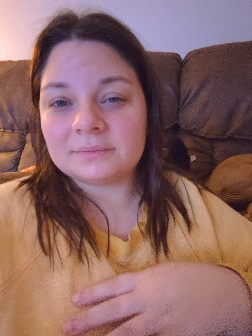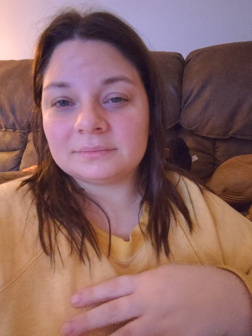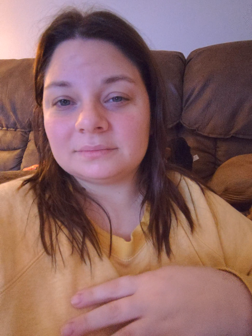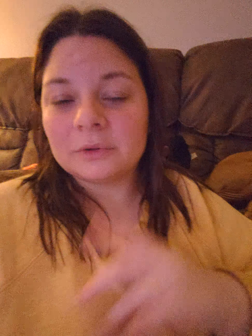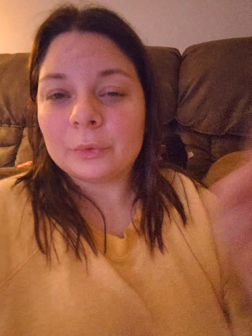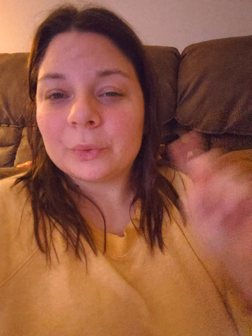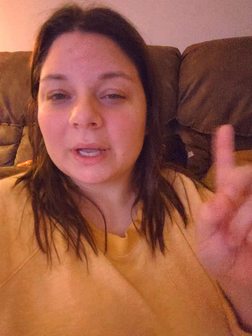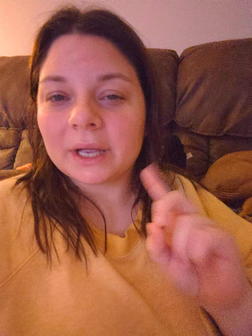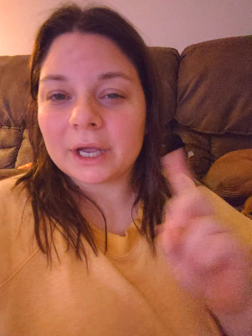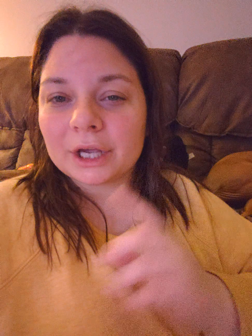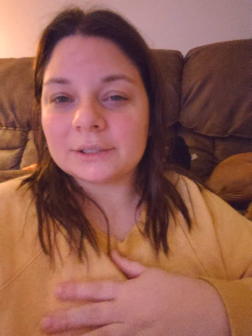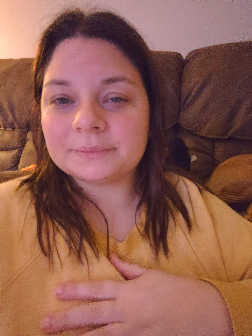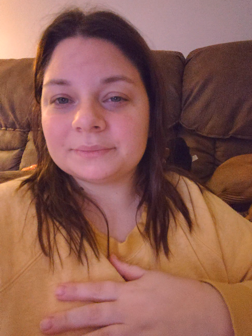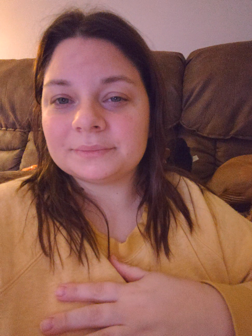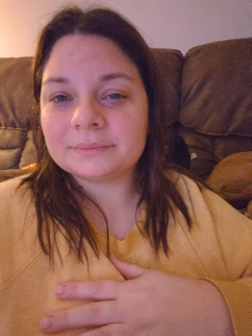where